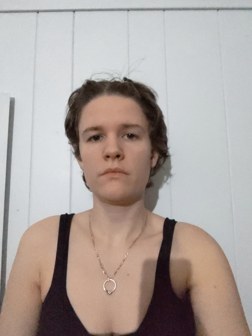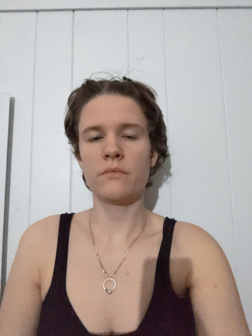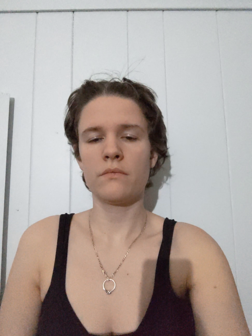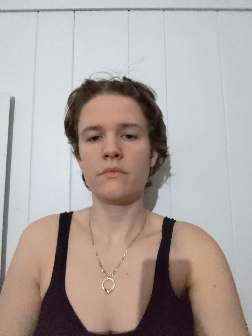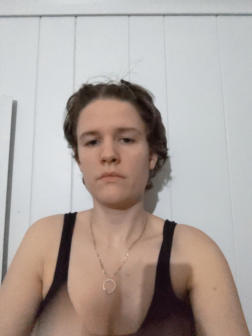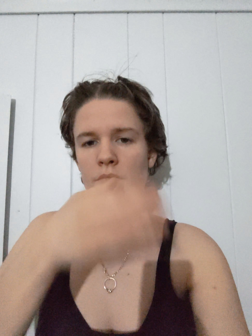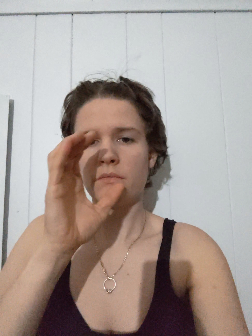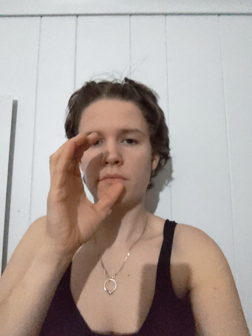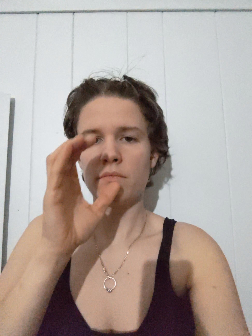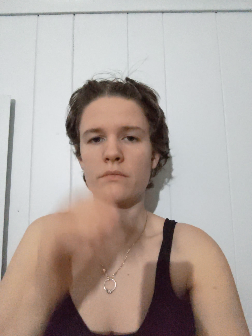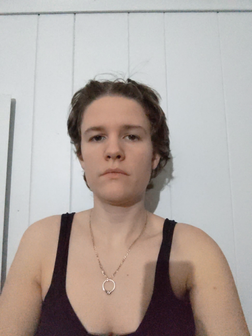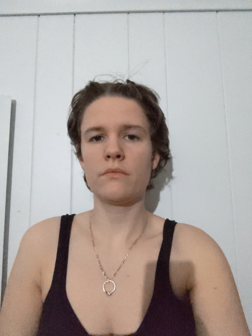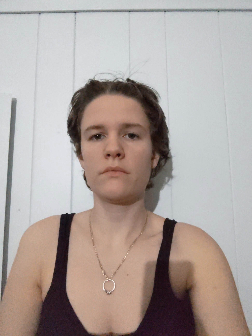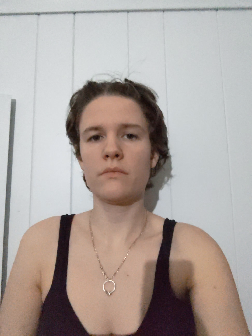drink